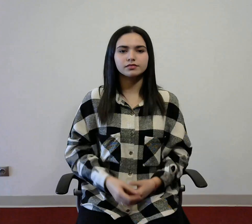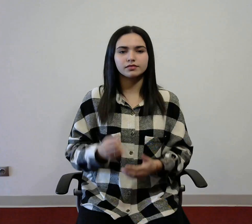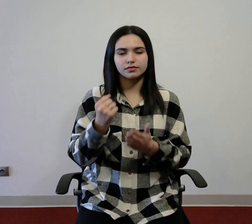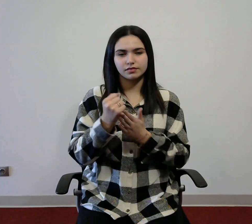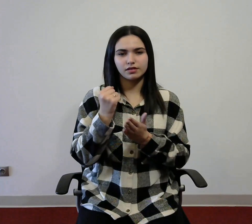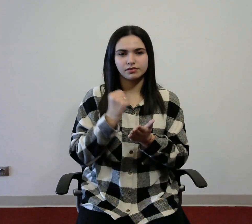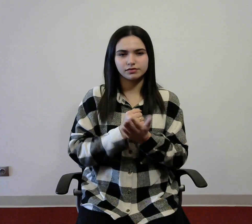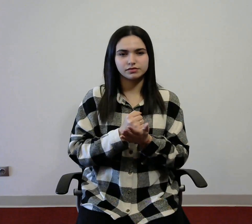viza